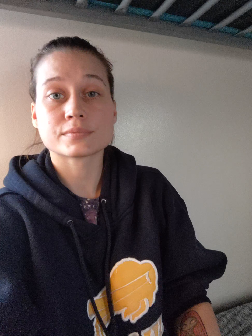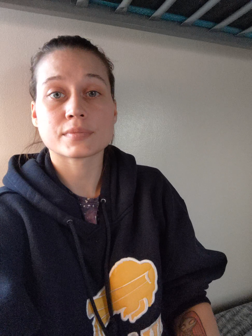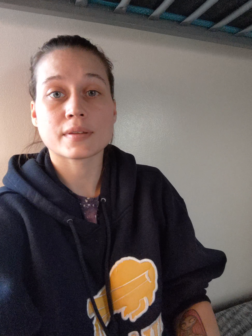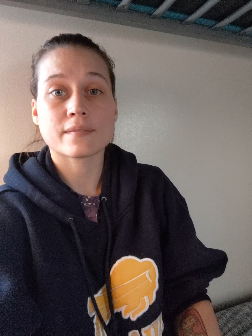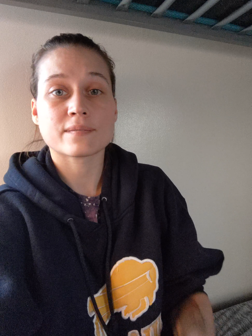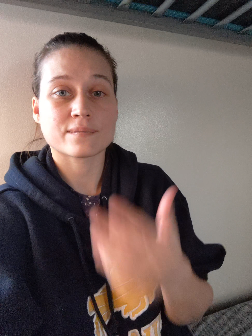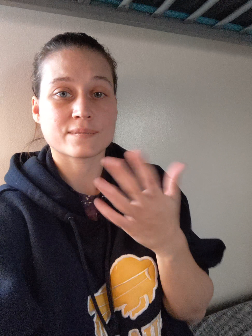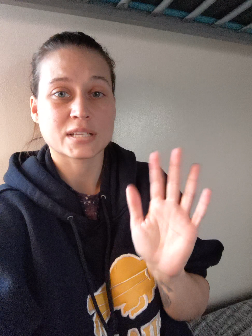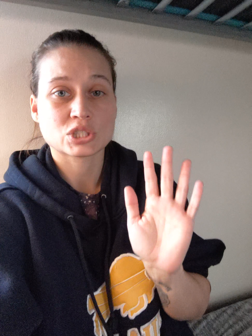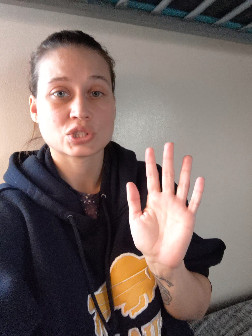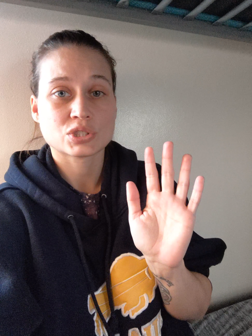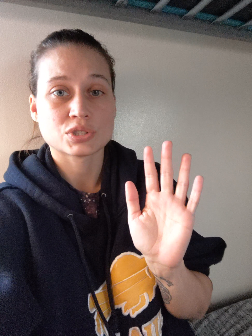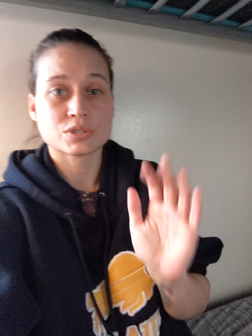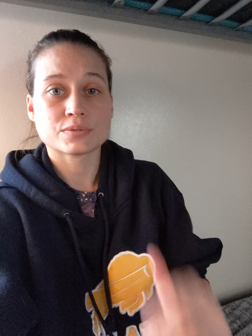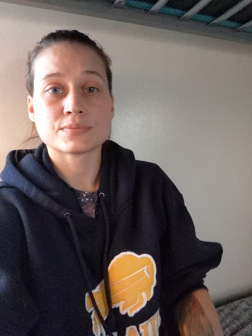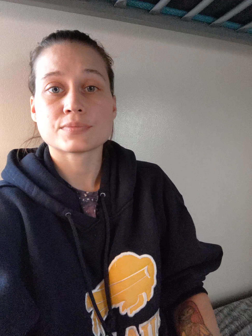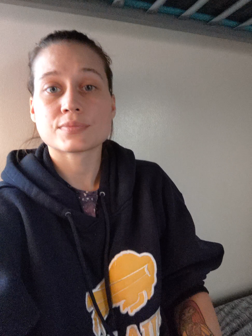finish